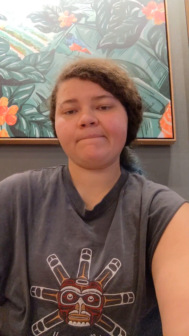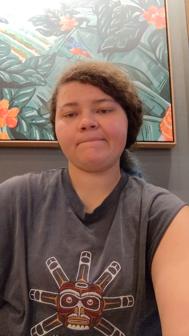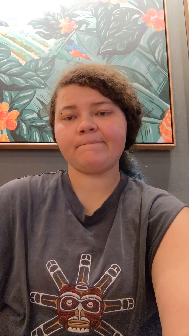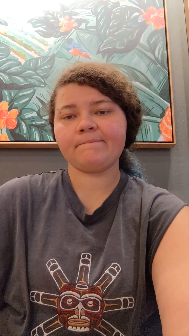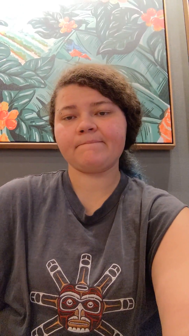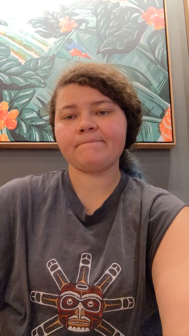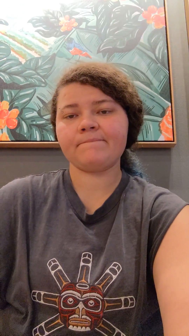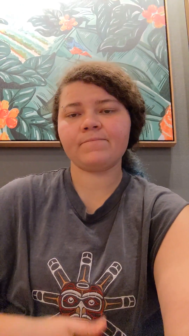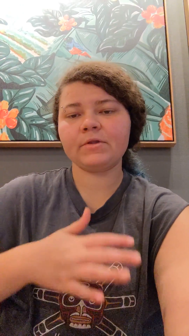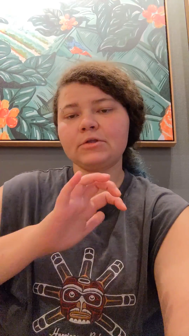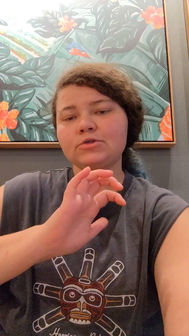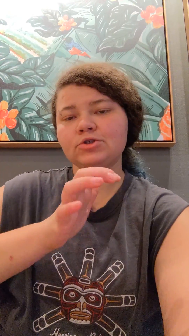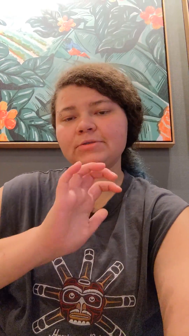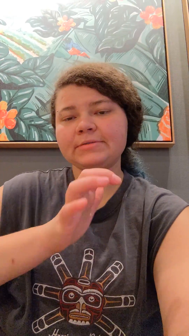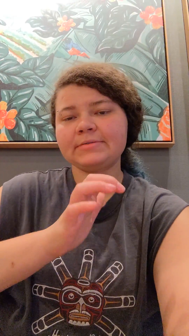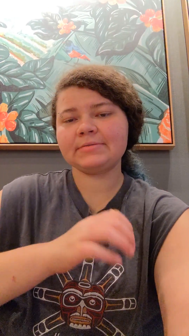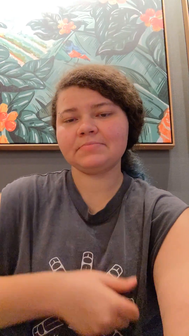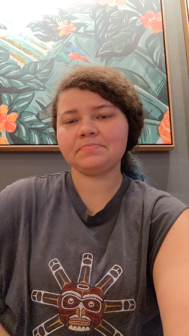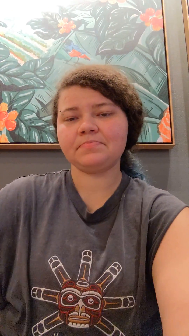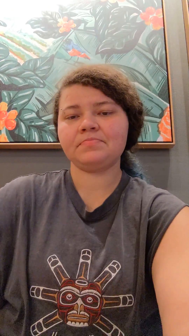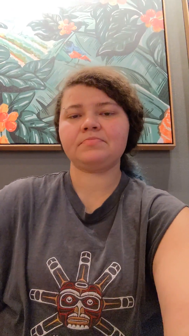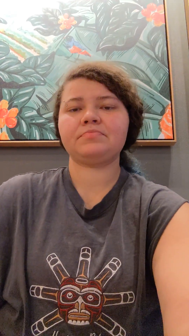cheese